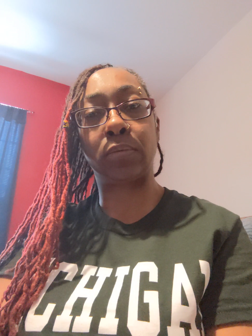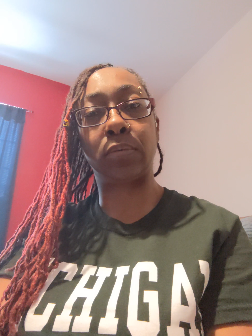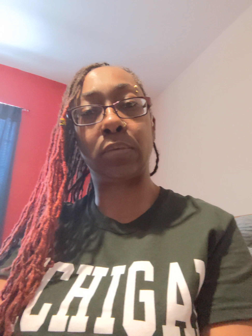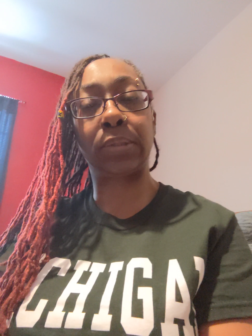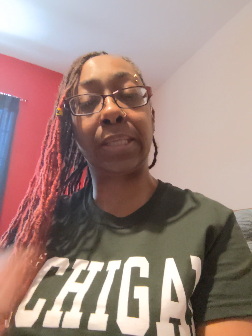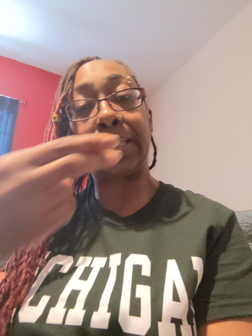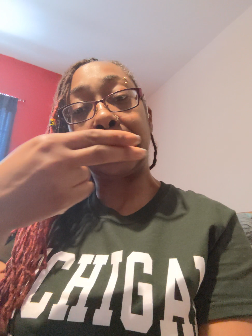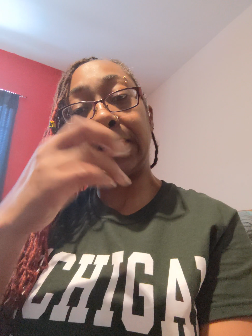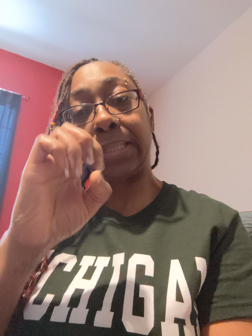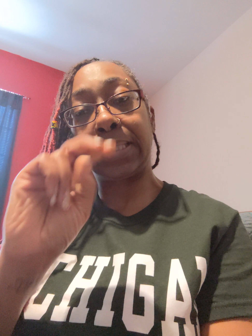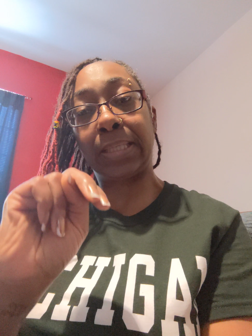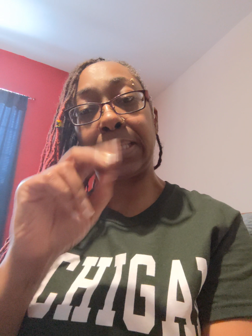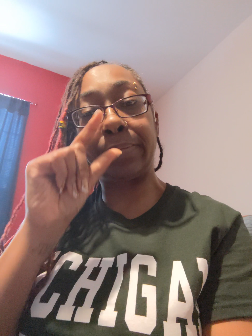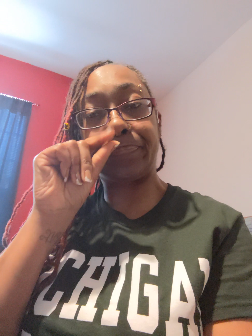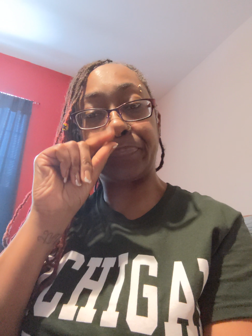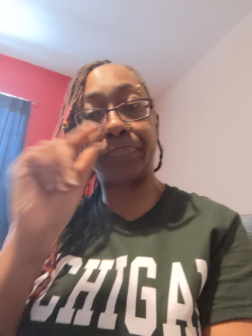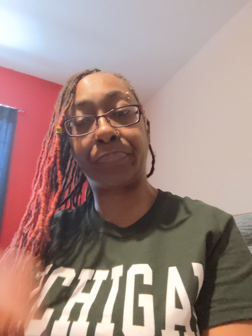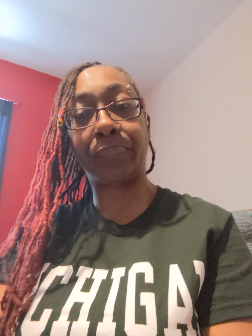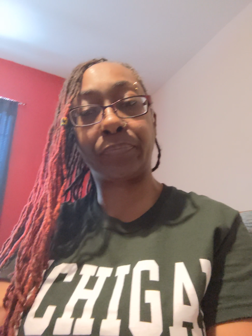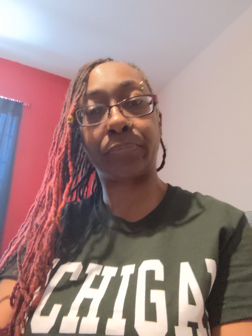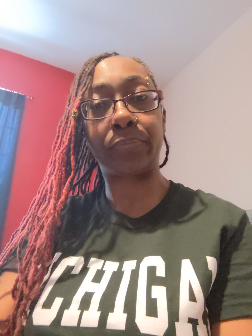hen